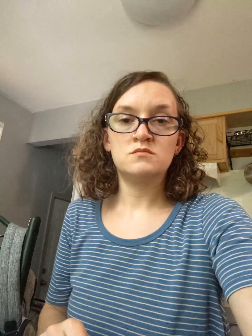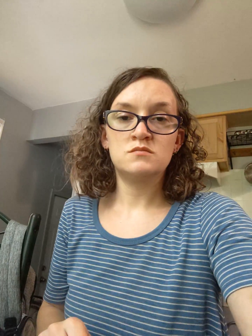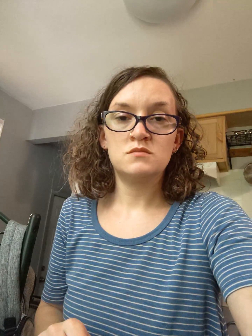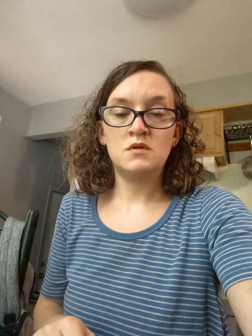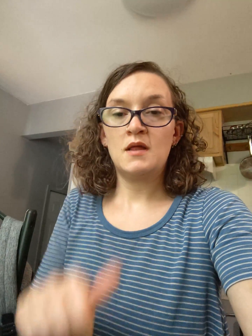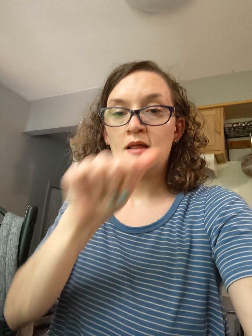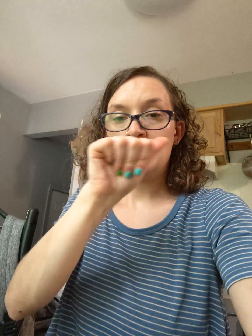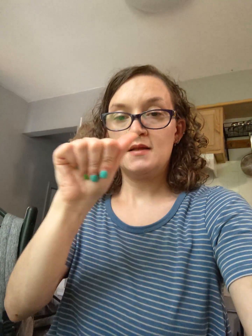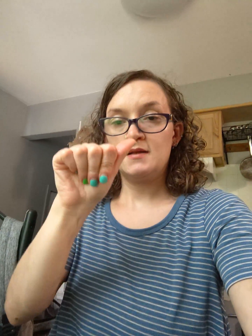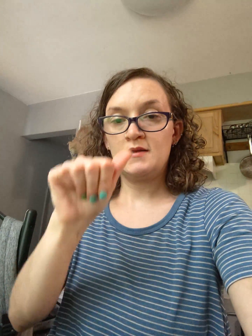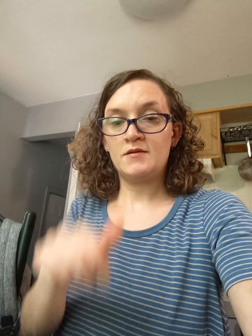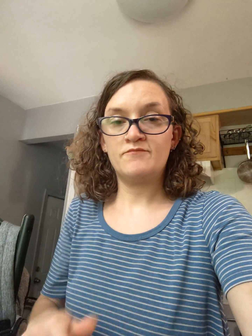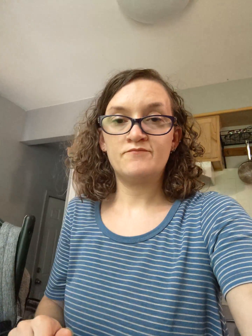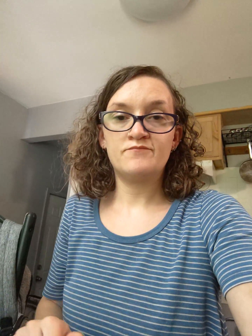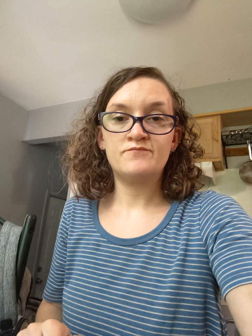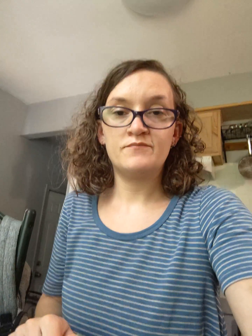a